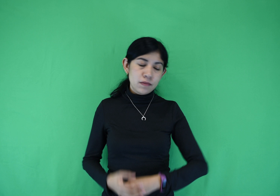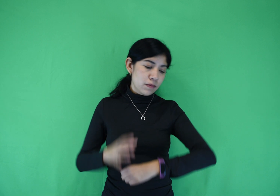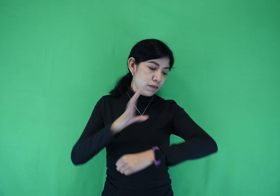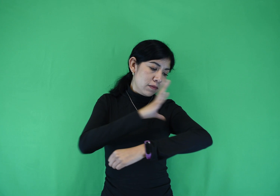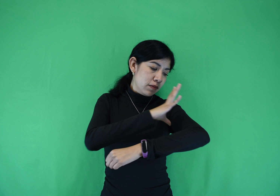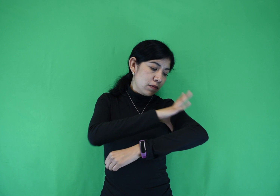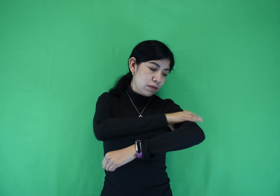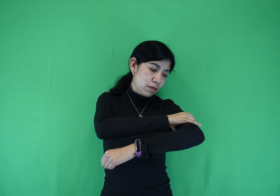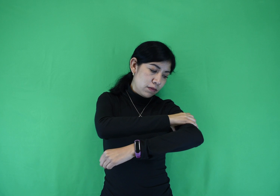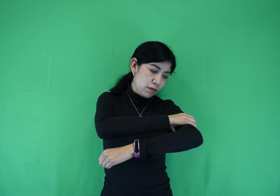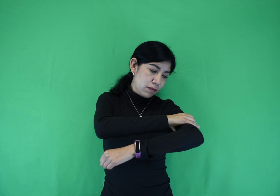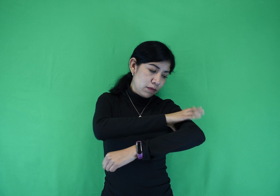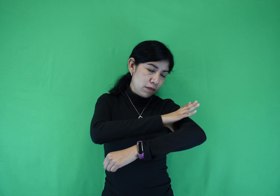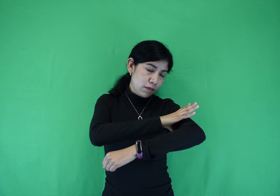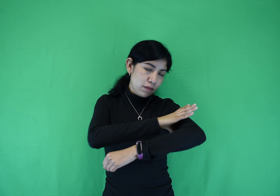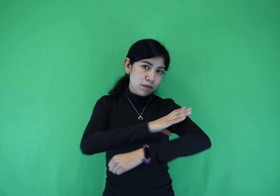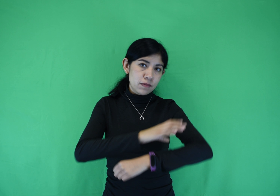presión arterial